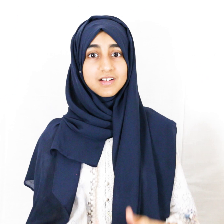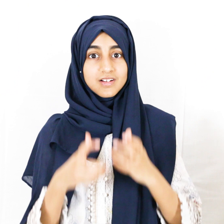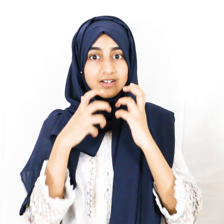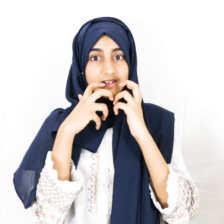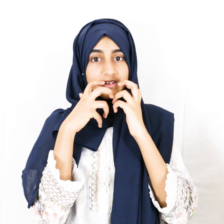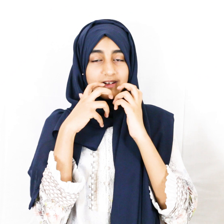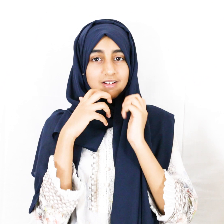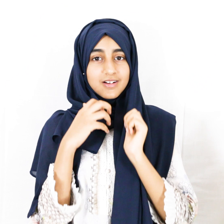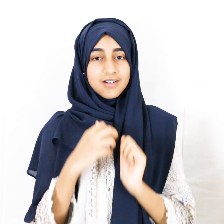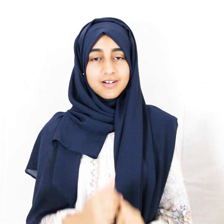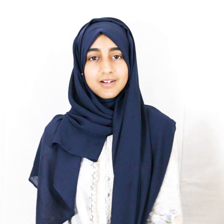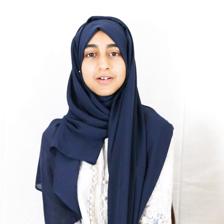scared